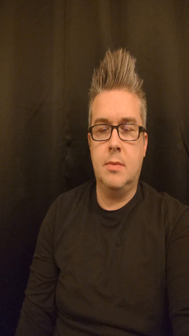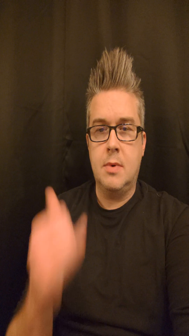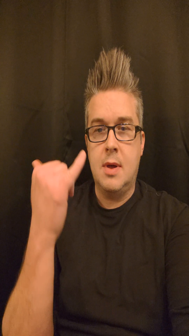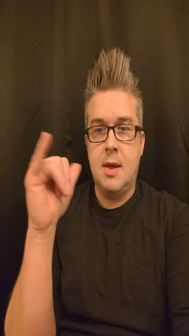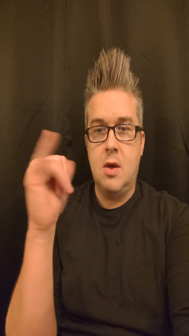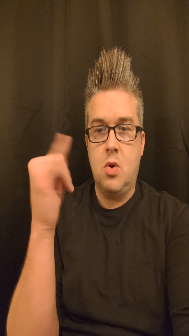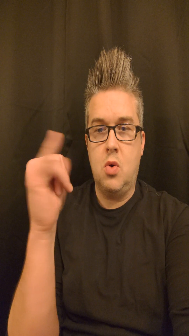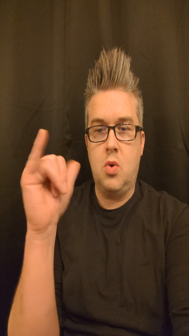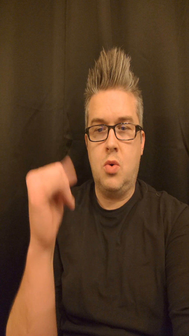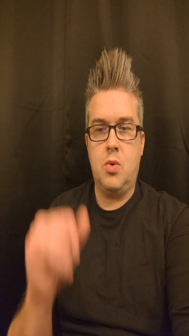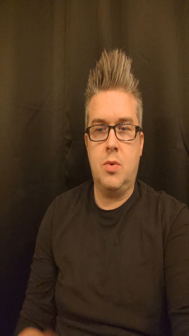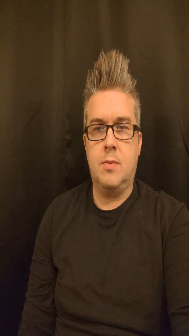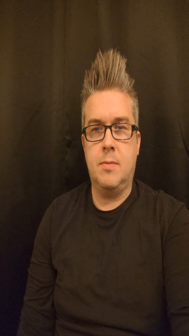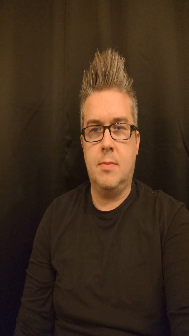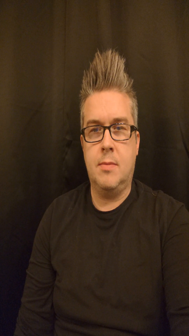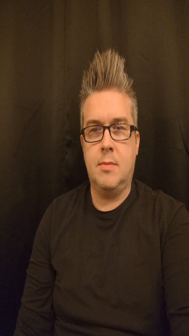yellow